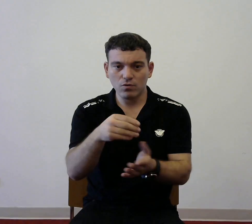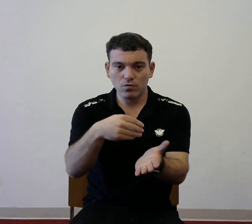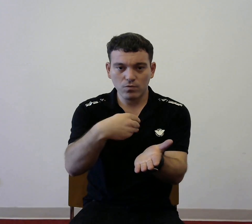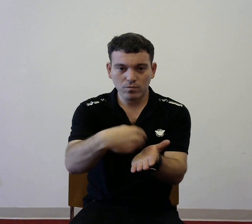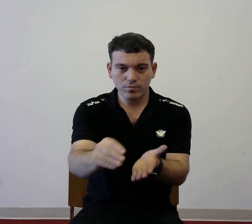almaq